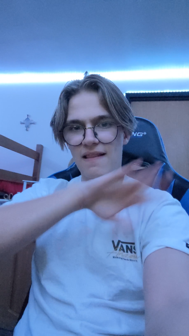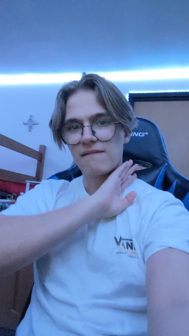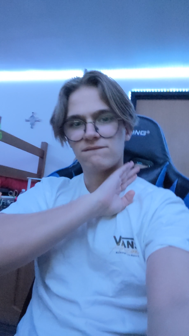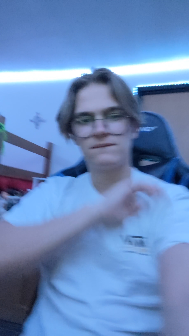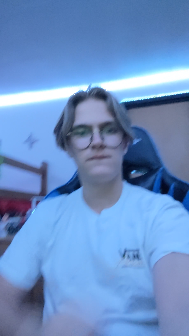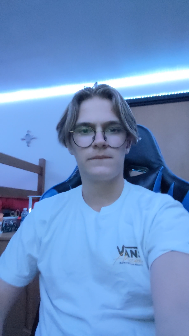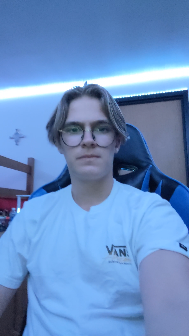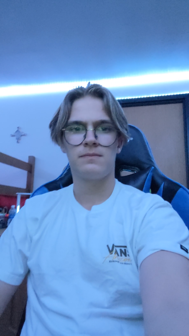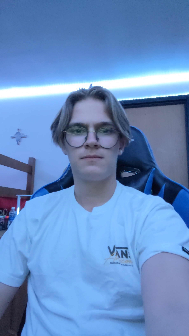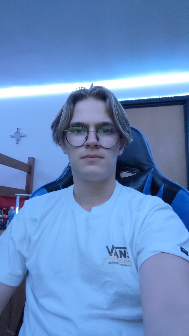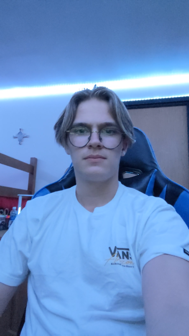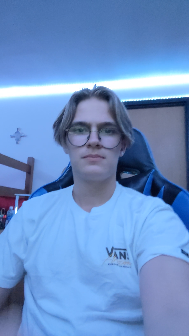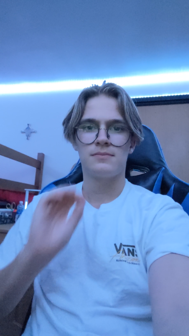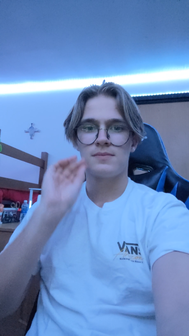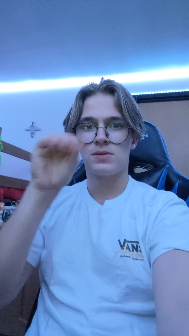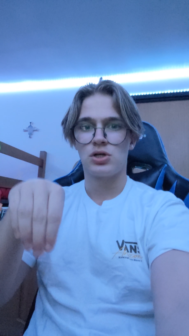put